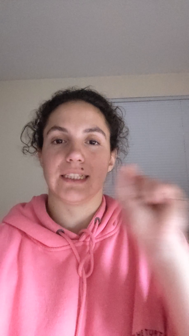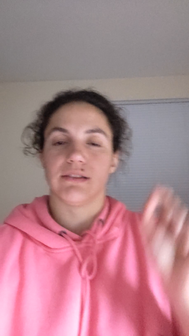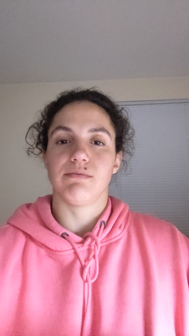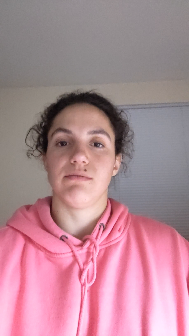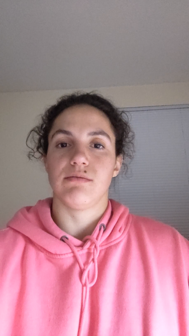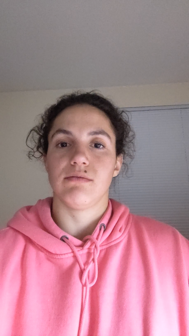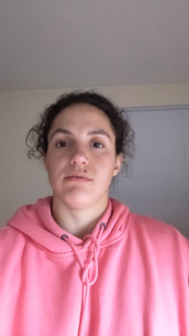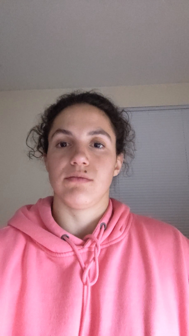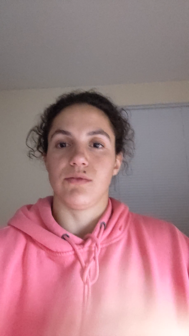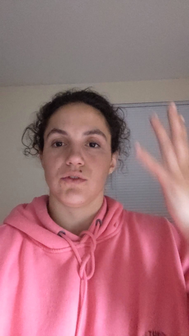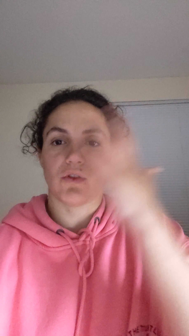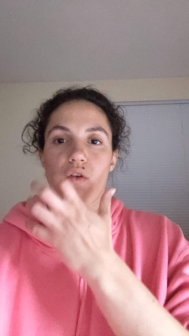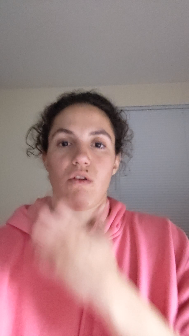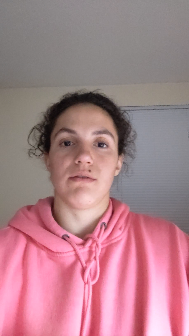dark